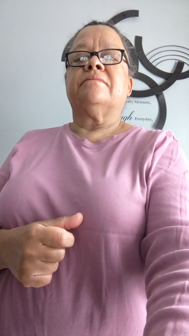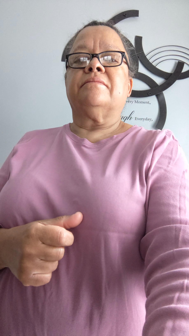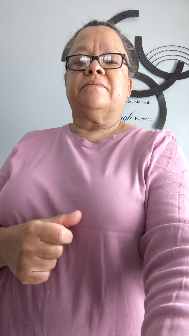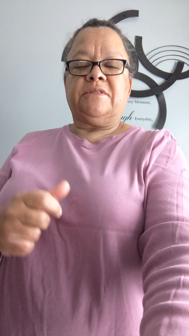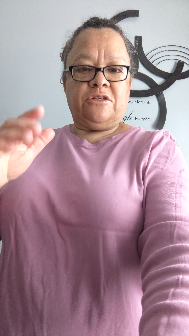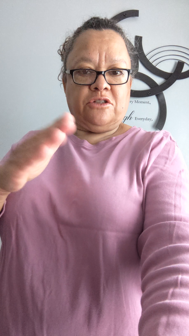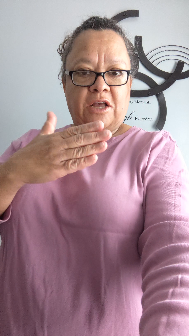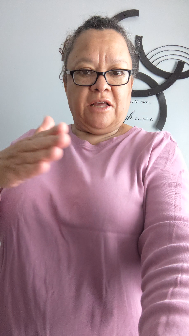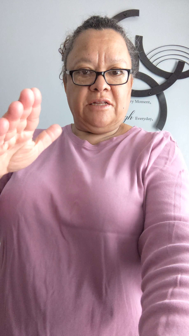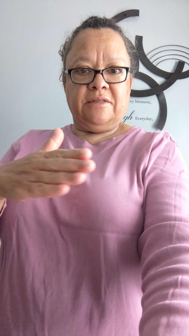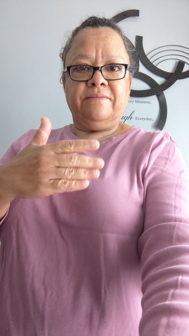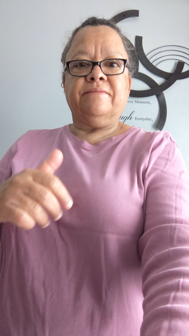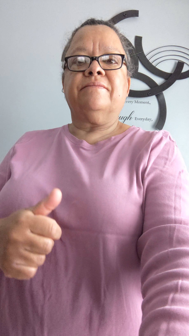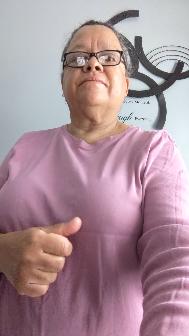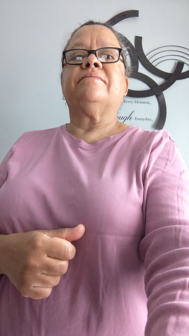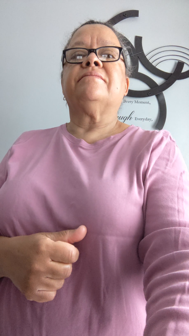share